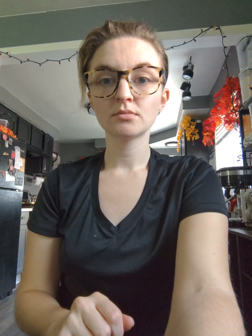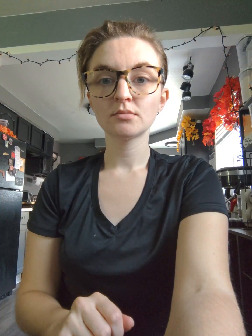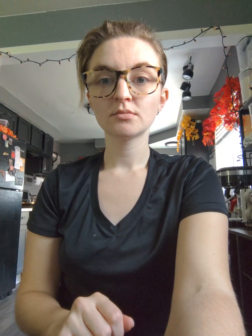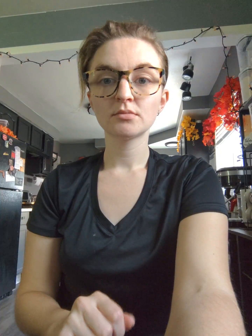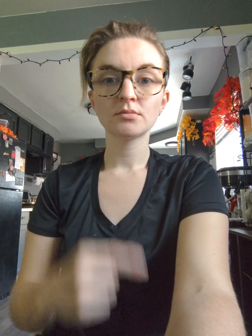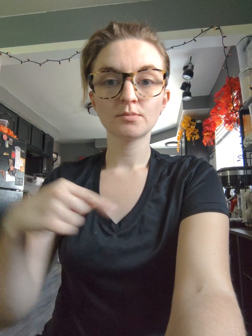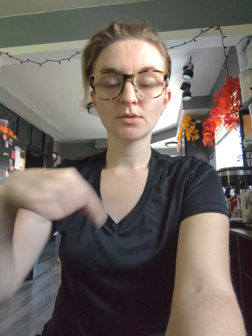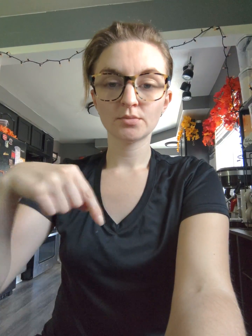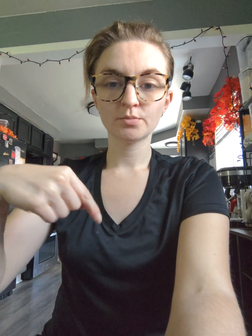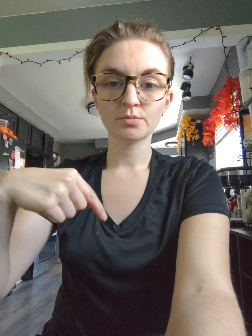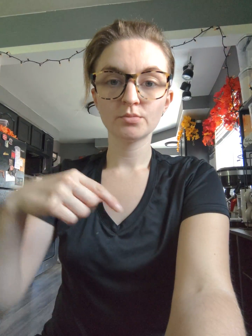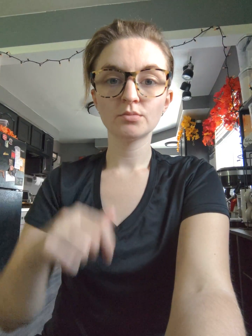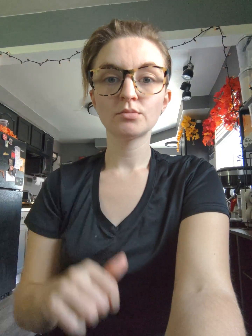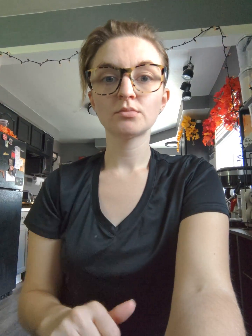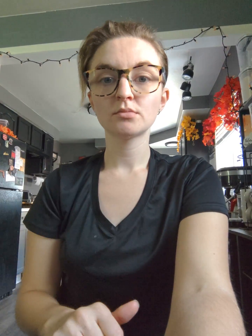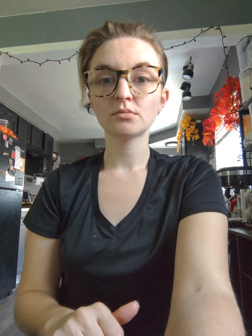flip-flop